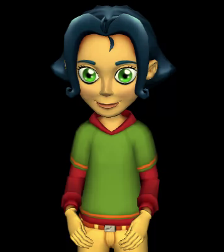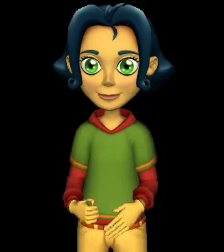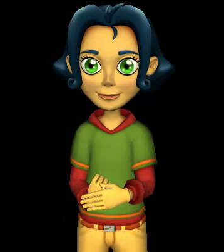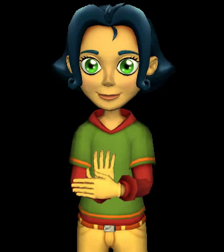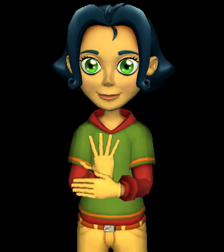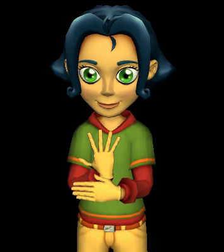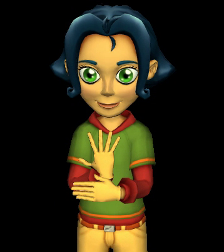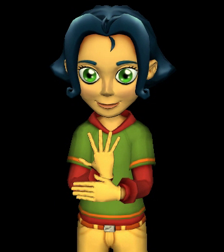جديد